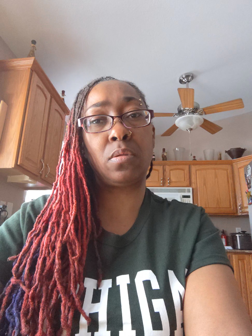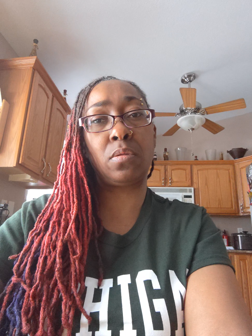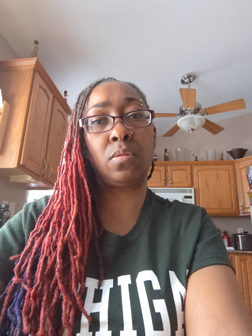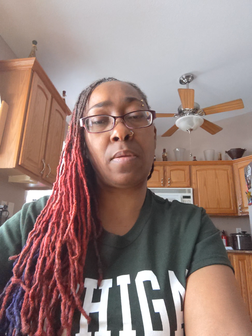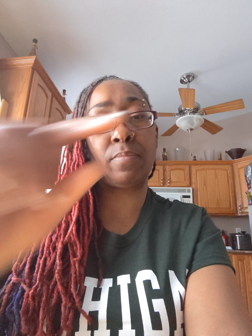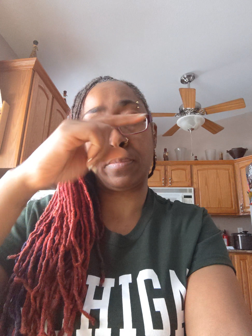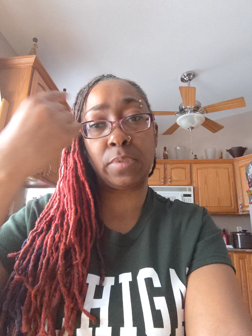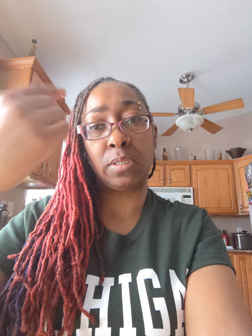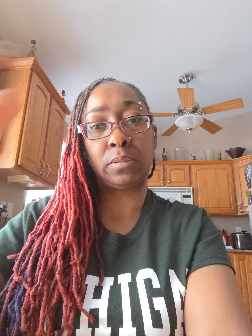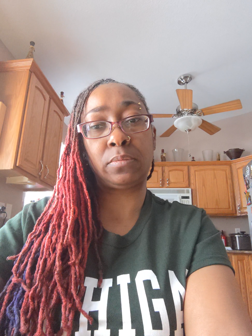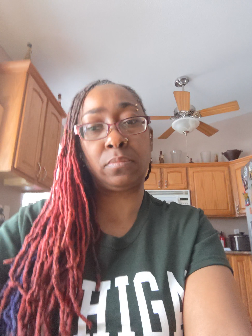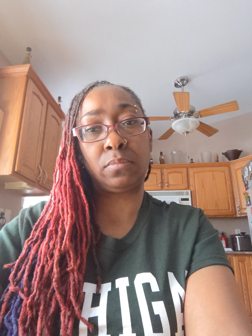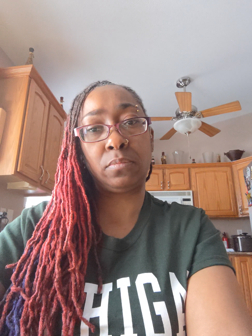black